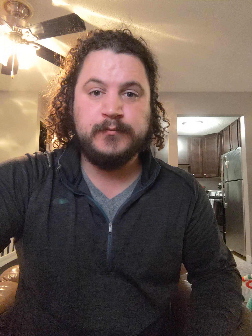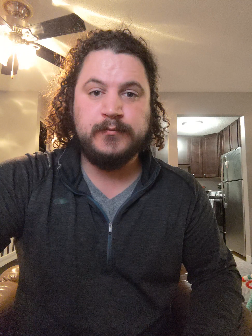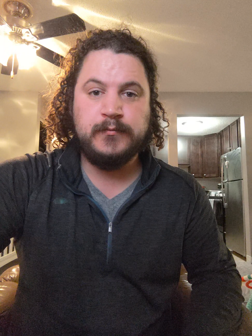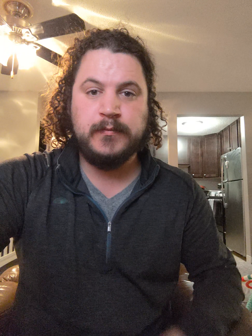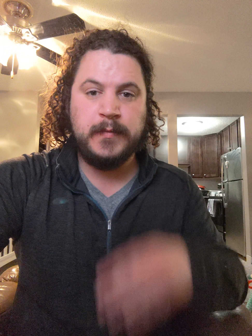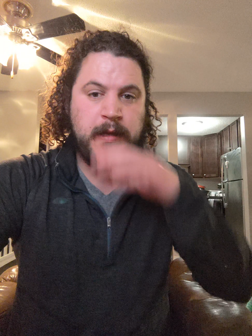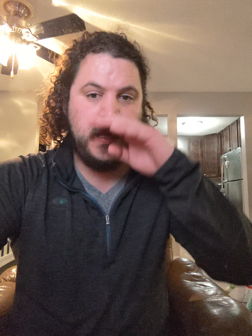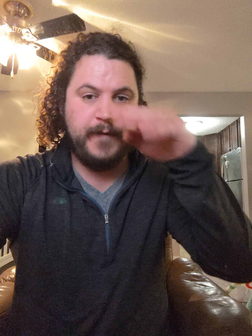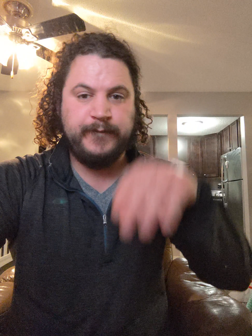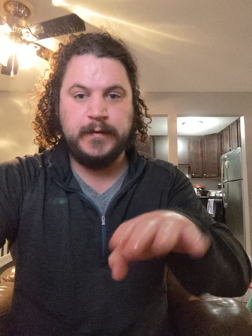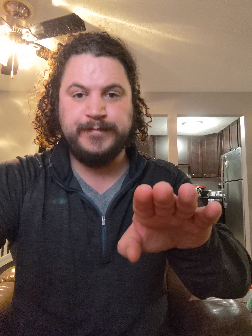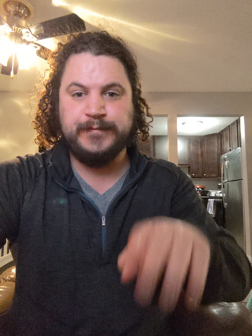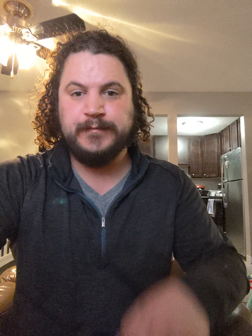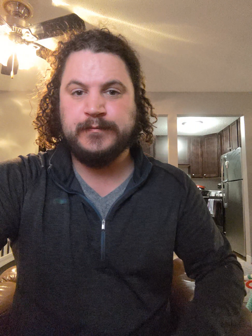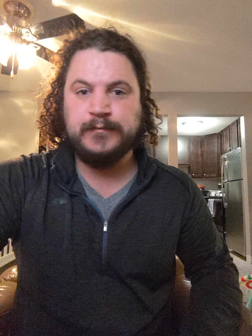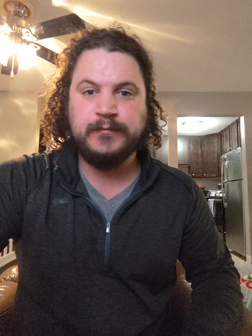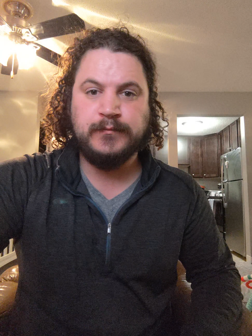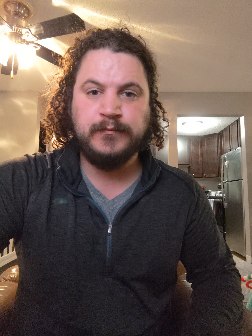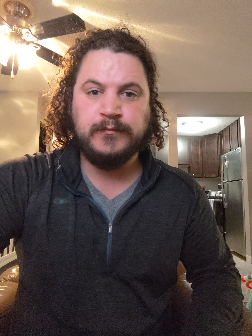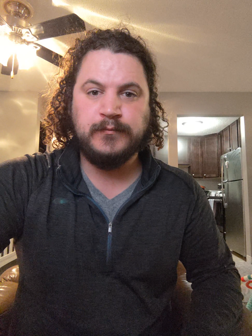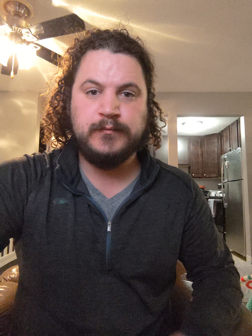elephant